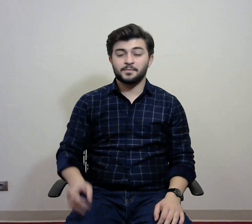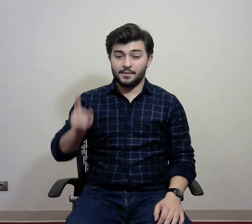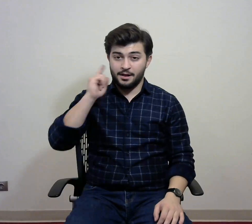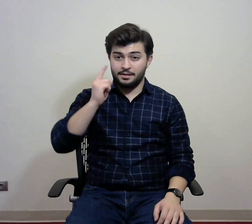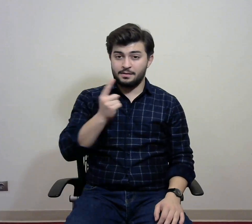eşitmə məhdüdiyyətli